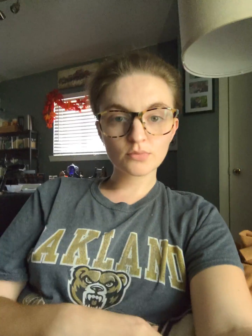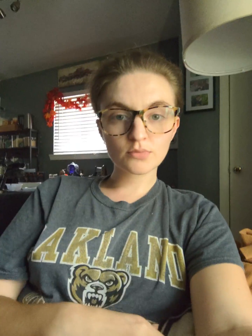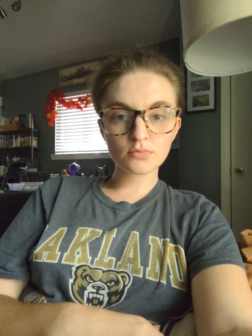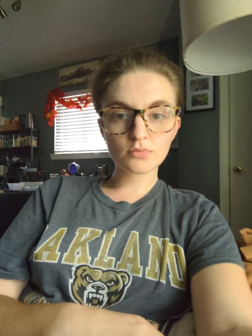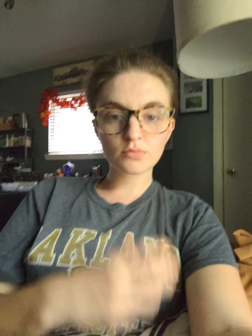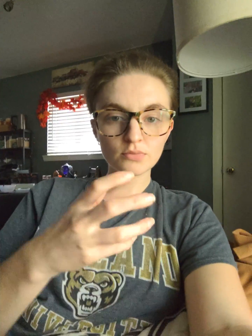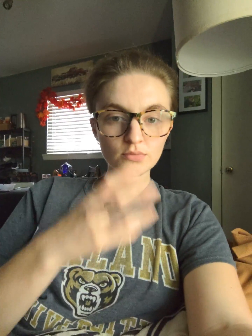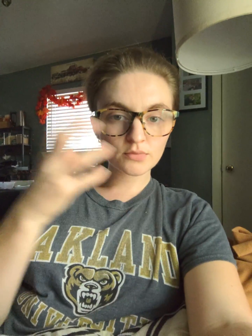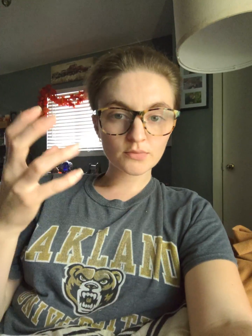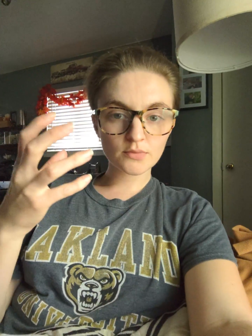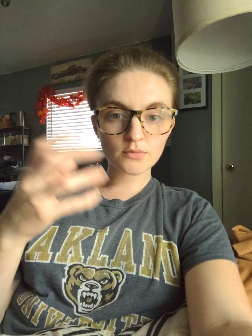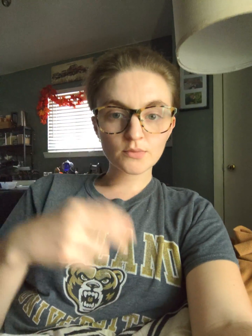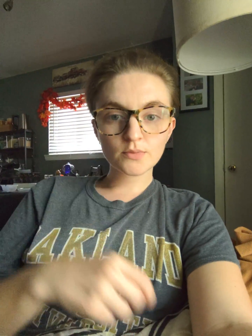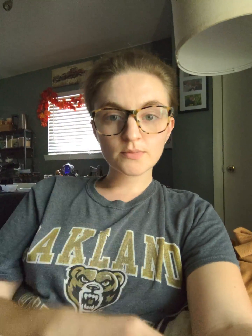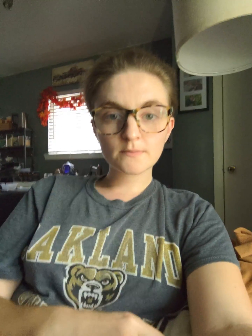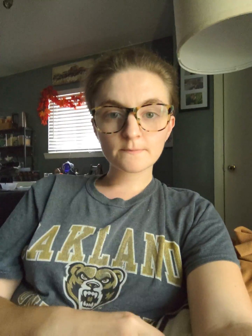much